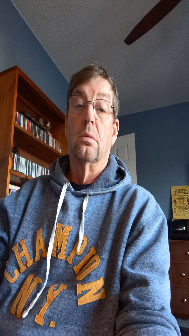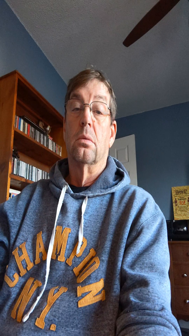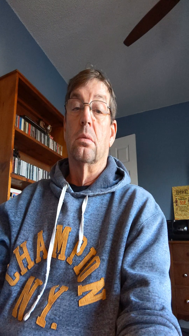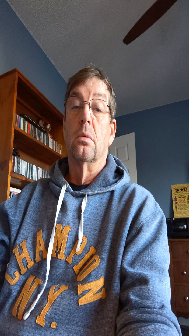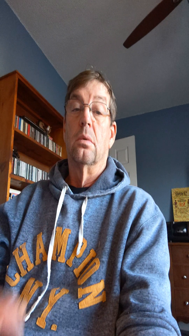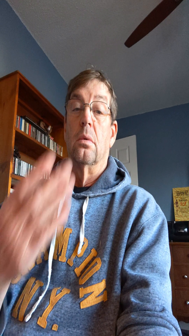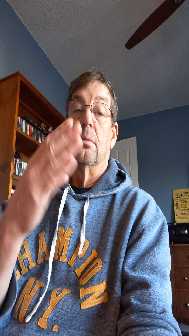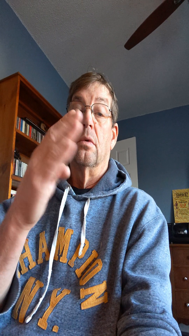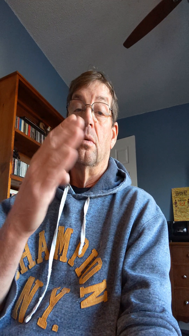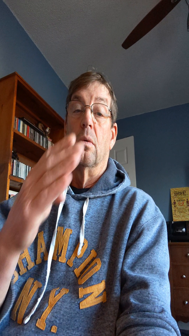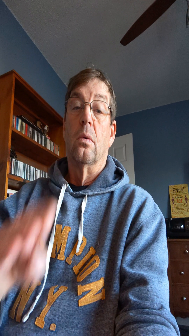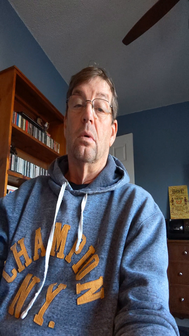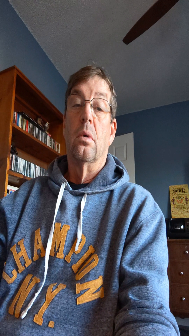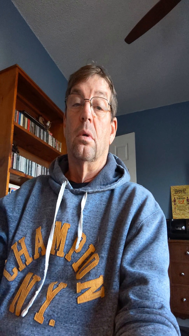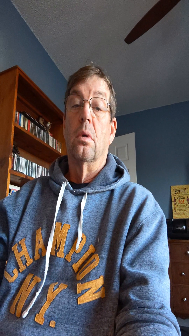blue